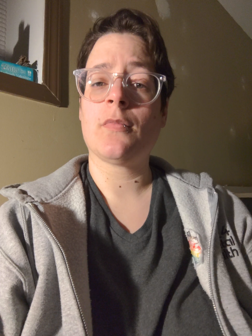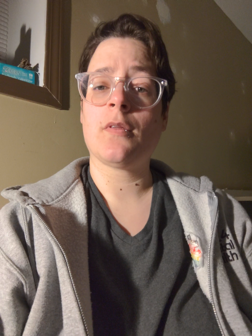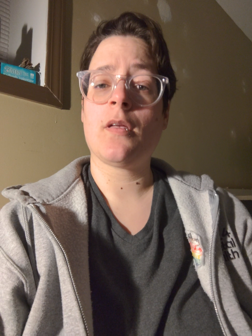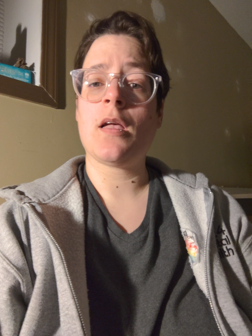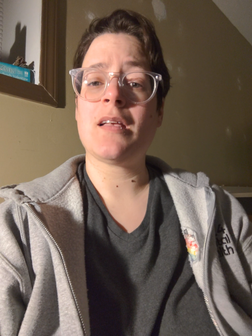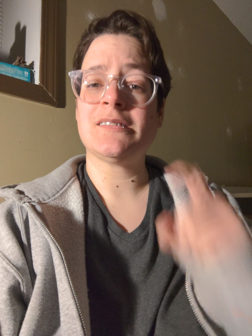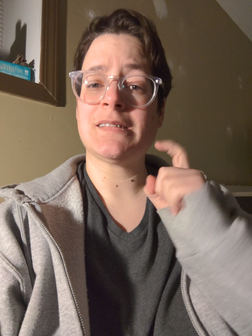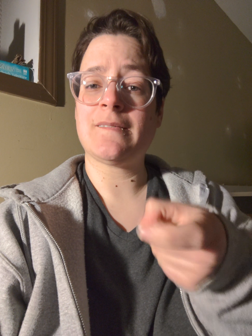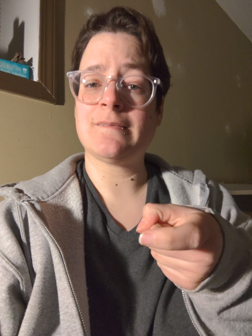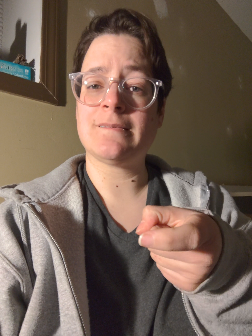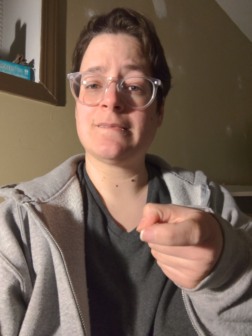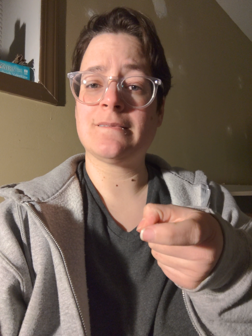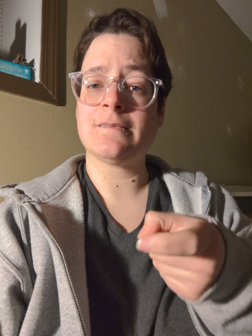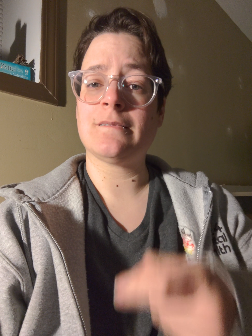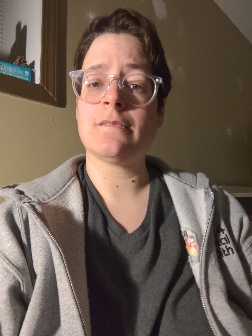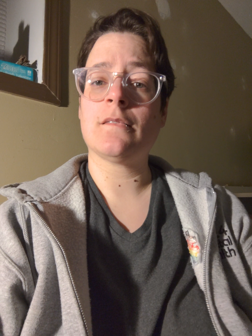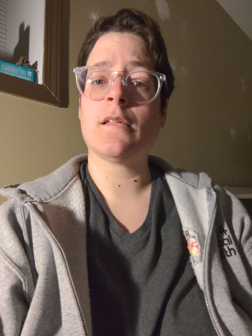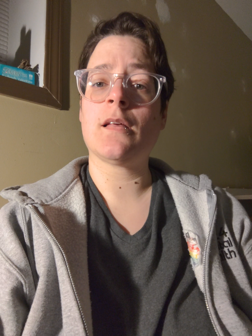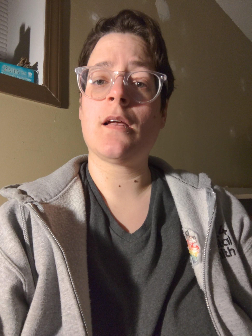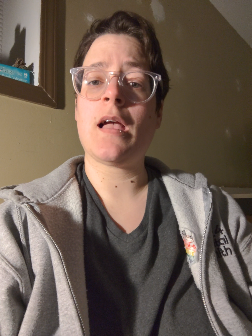gift